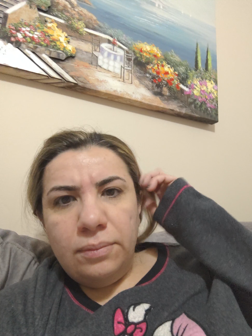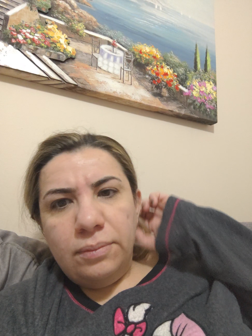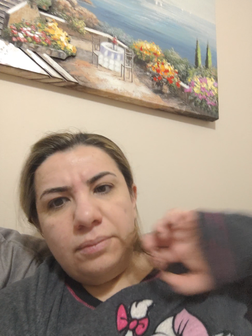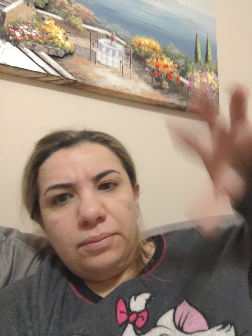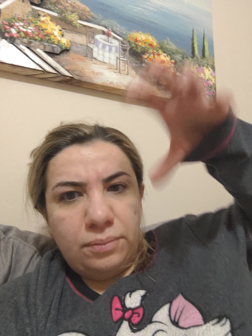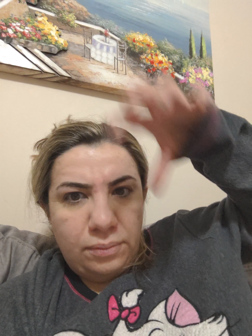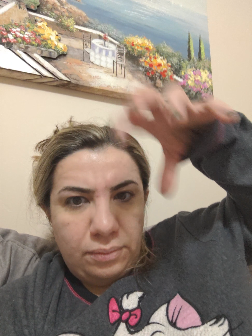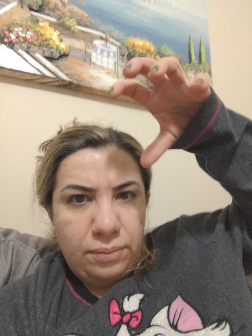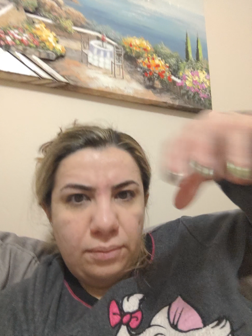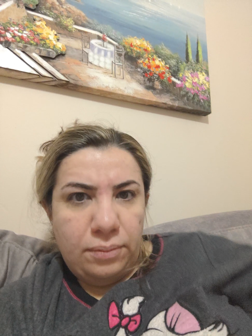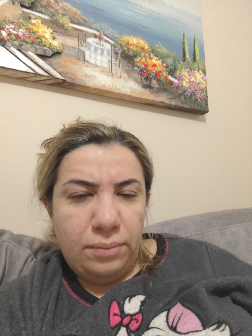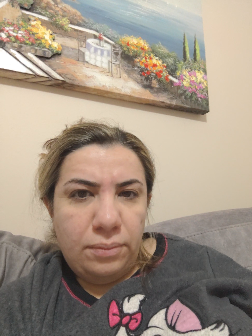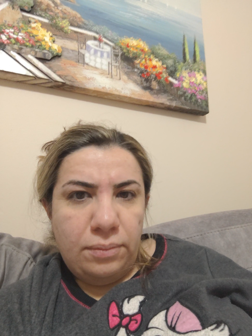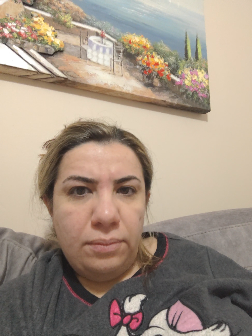rain